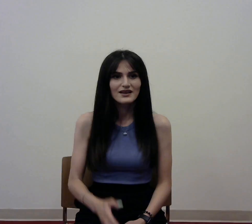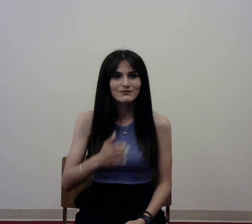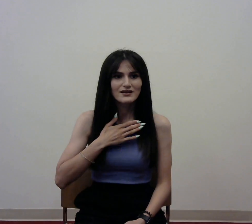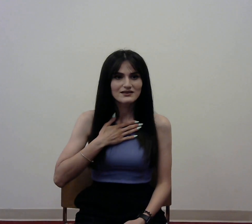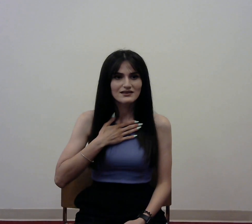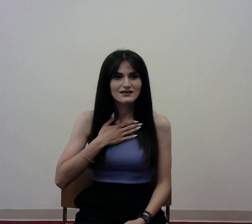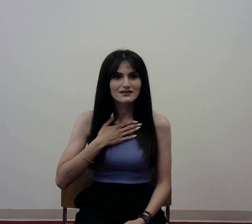mən